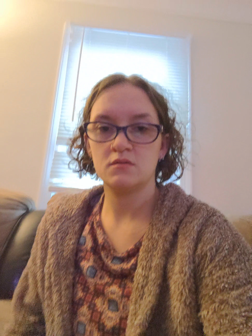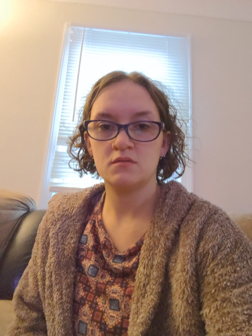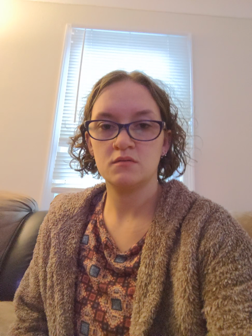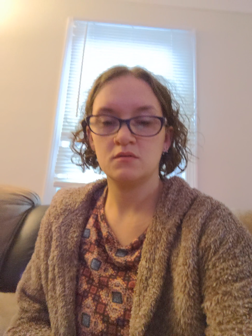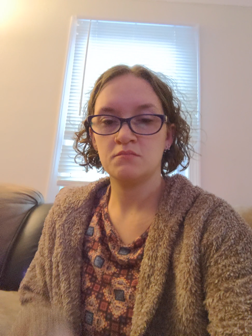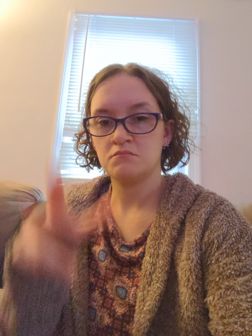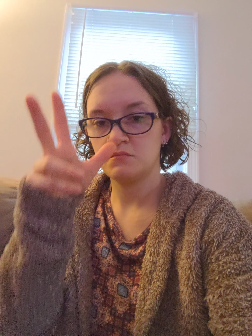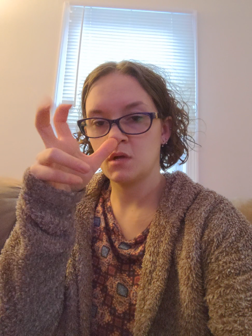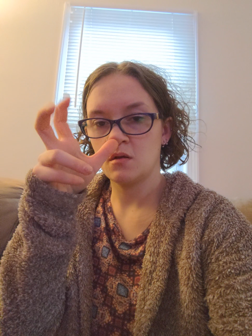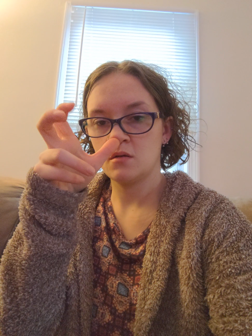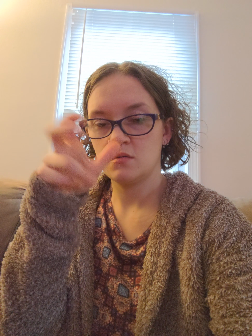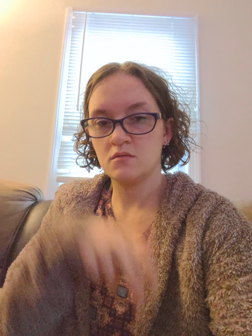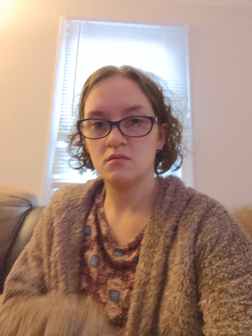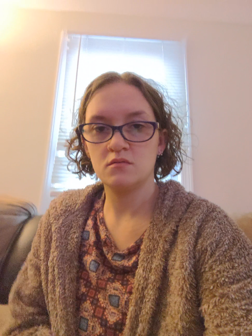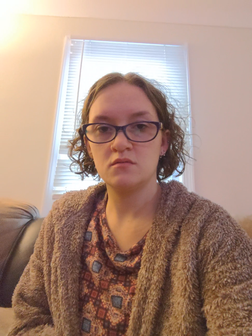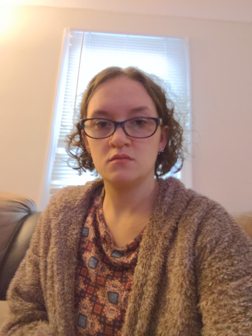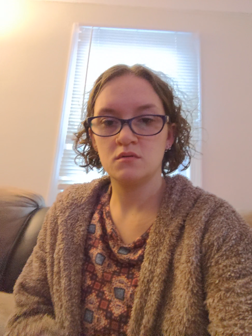bug